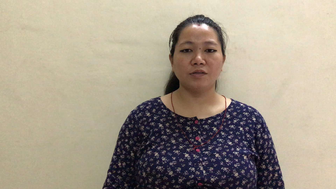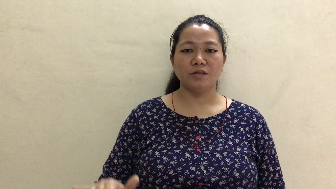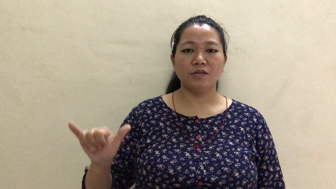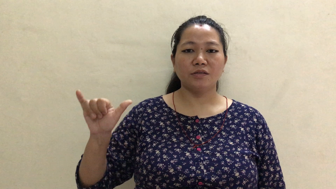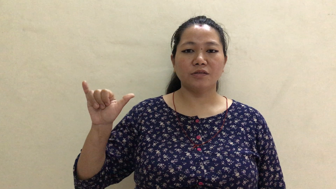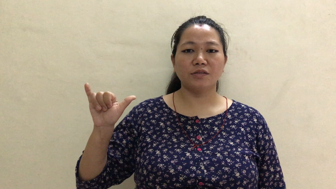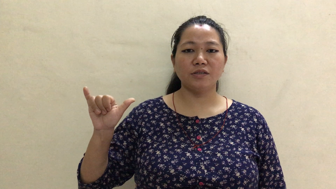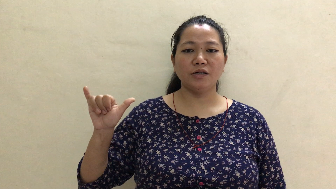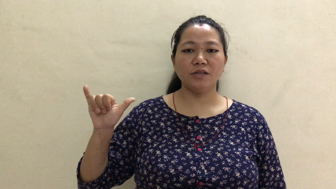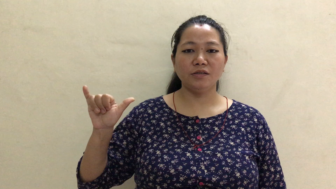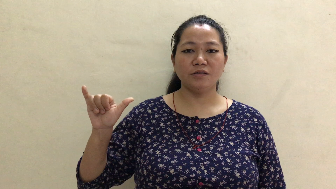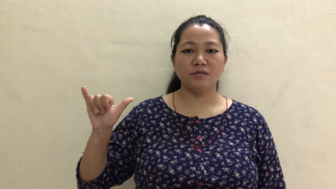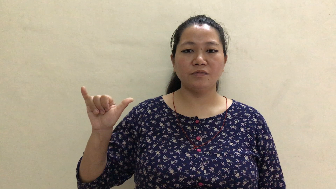ड